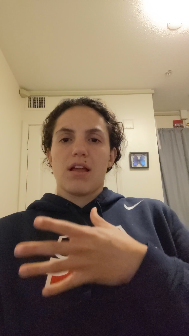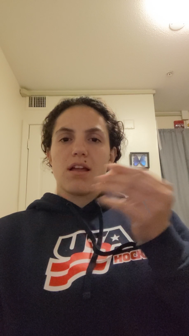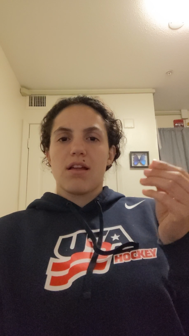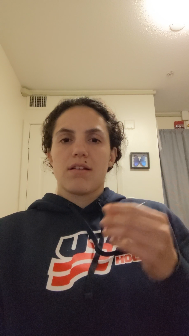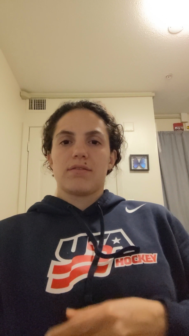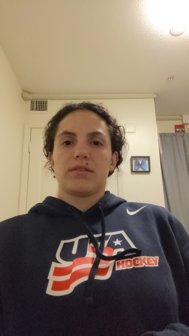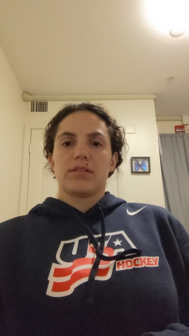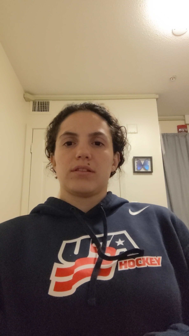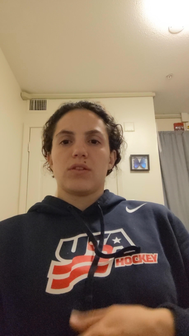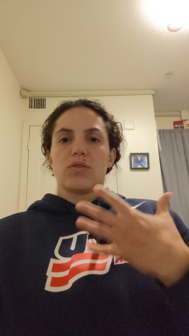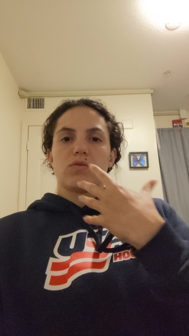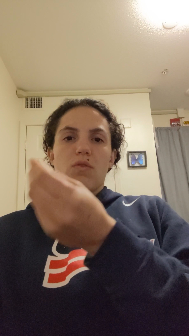going to